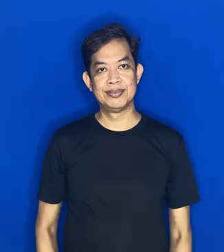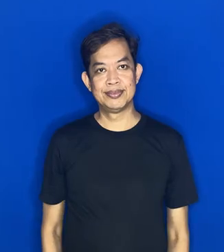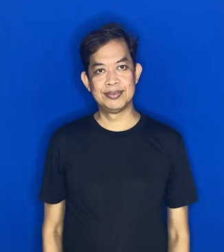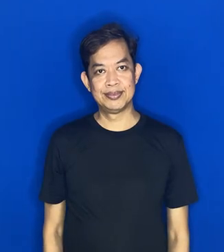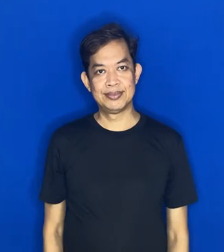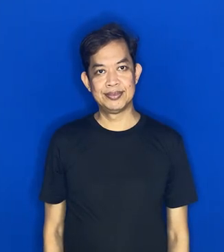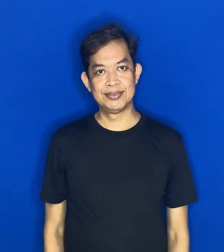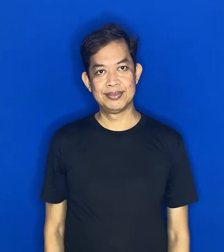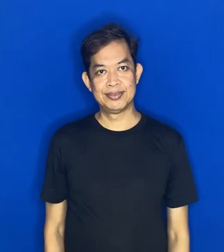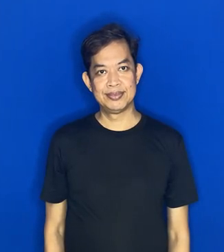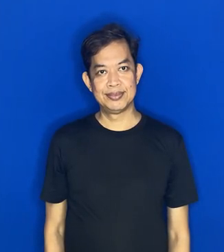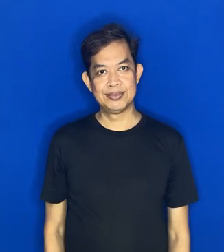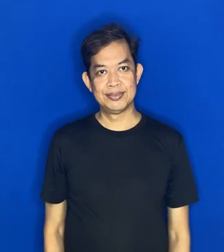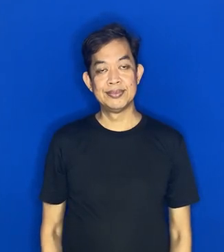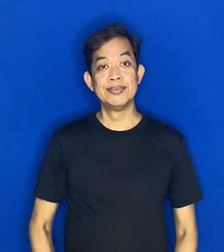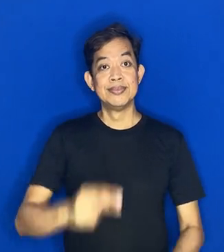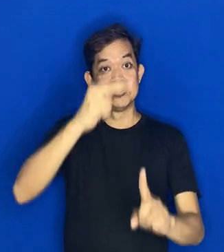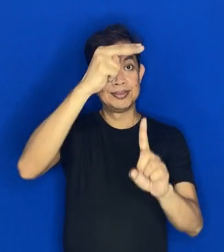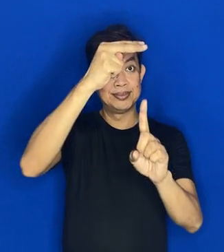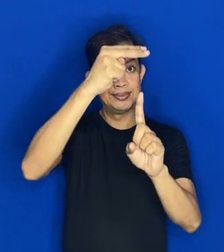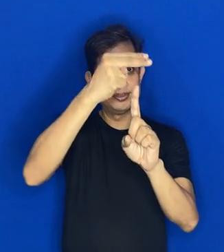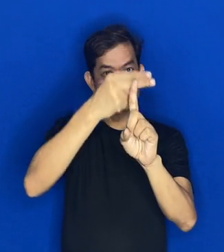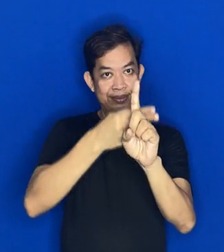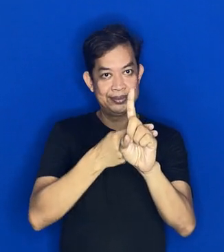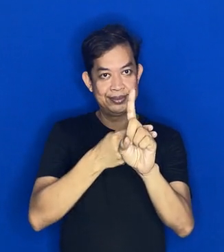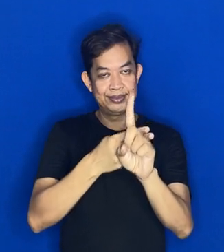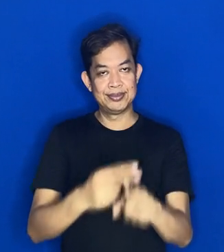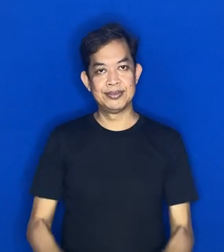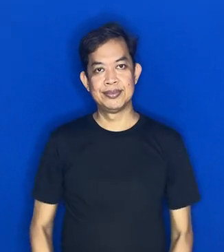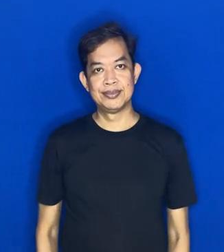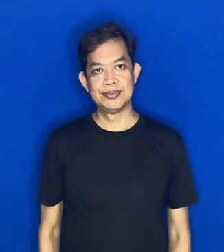november